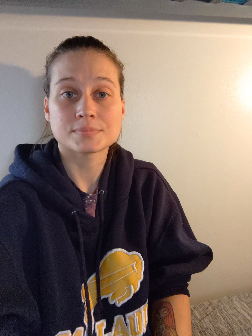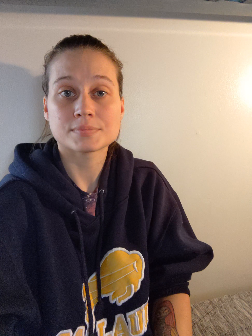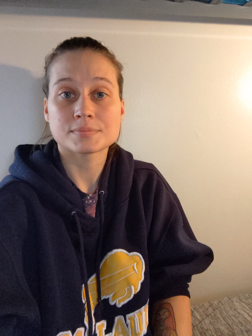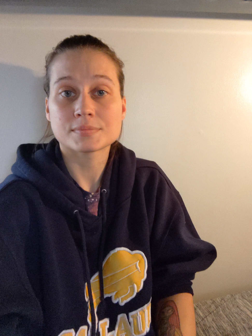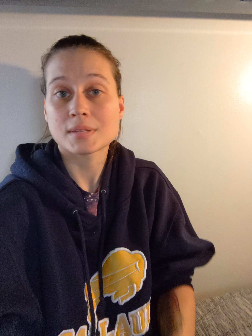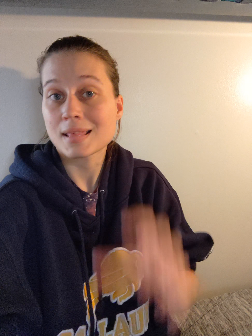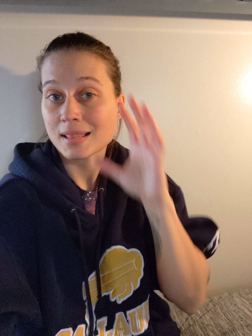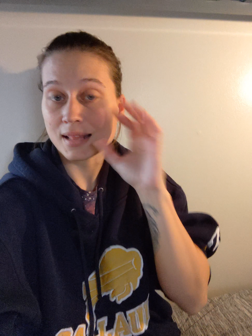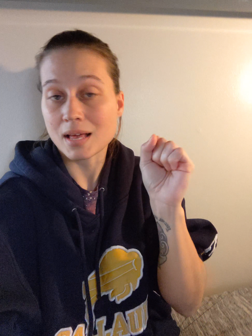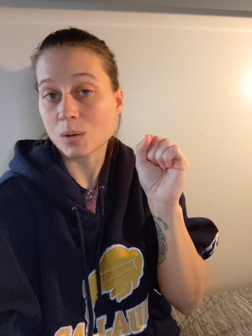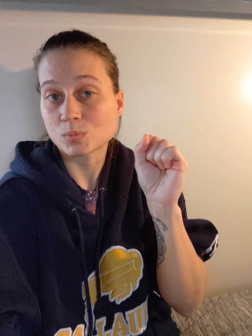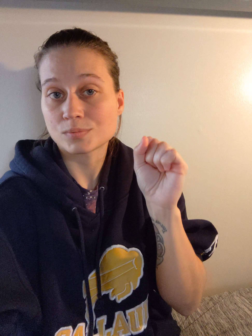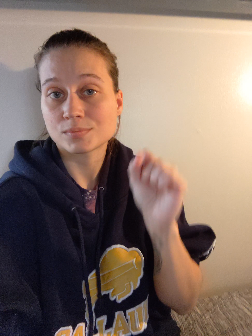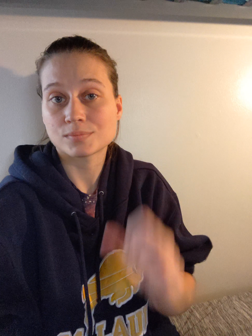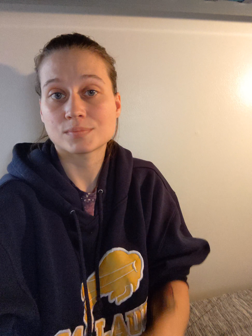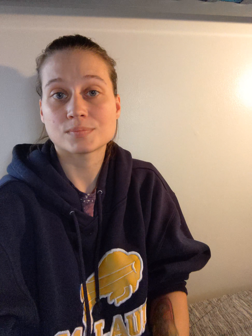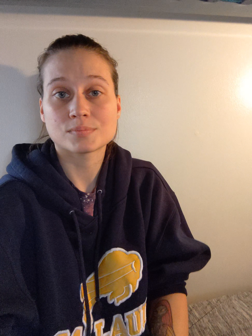loud